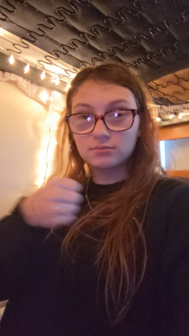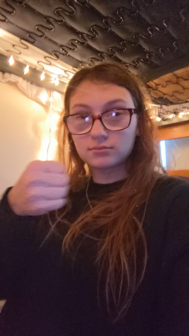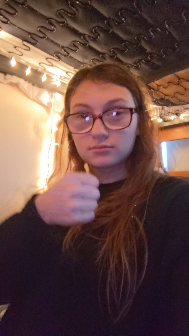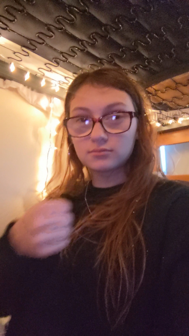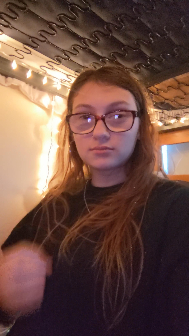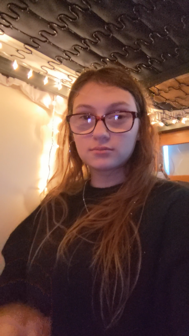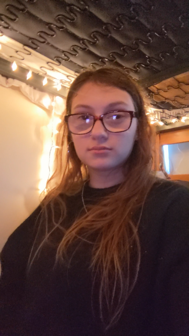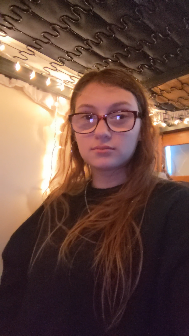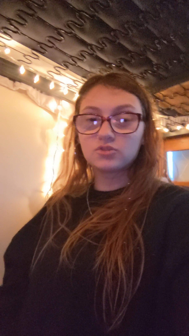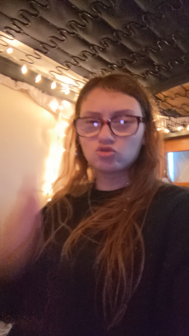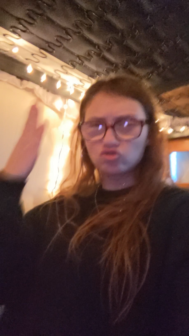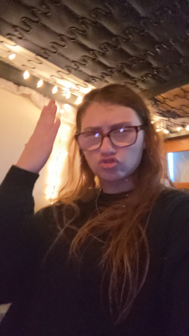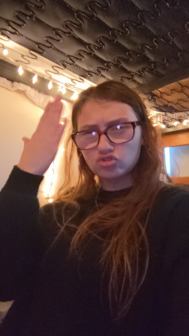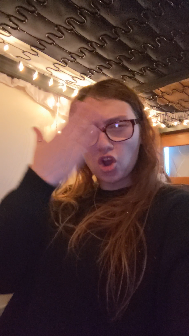dark